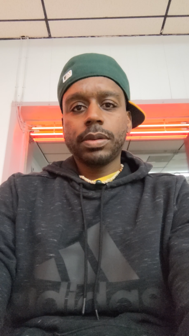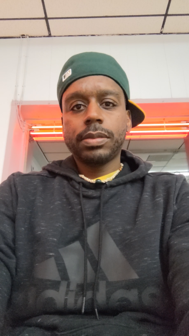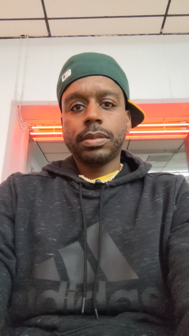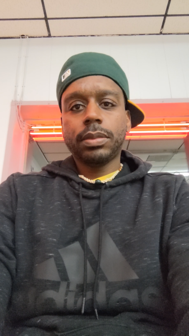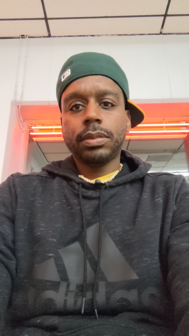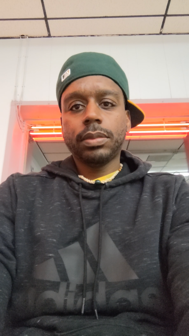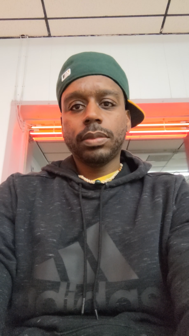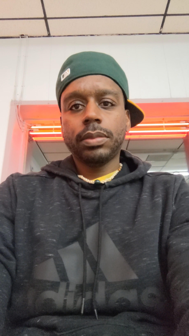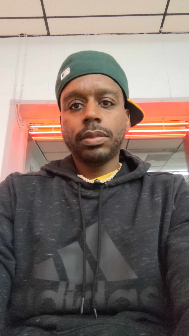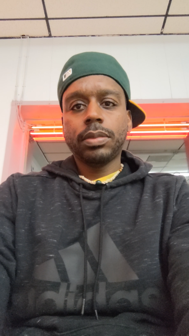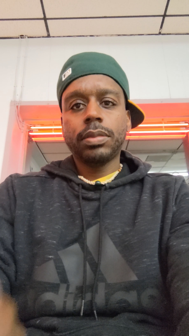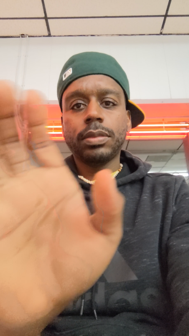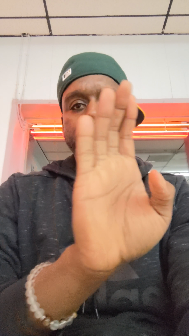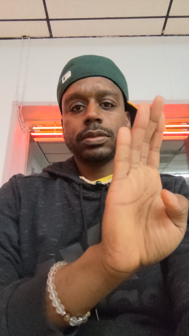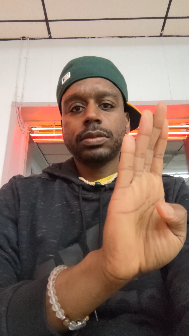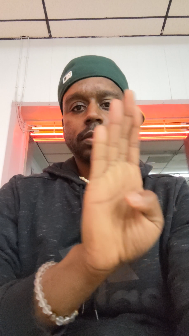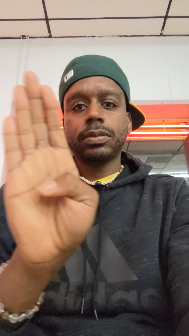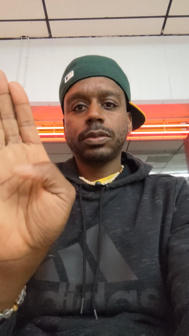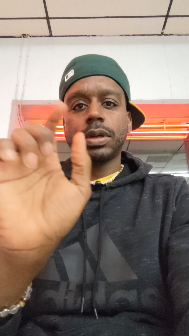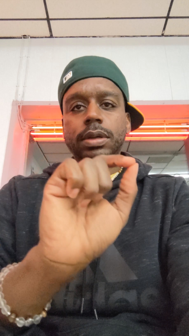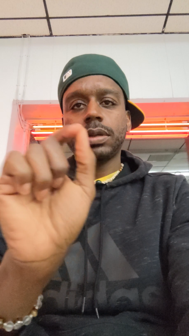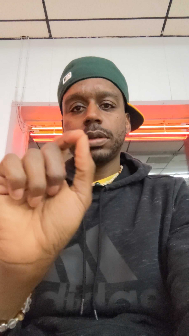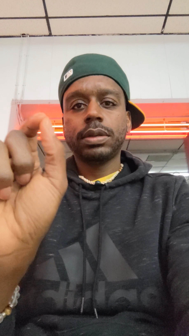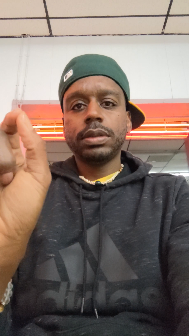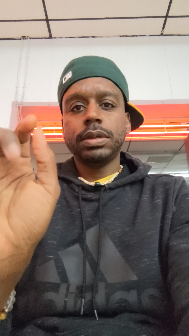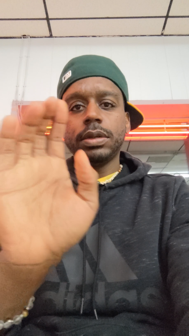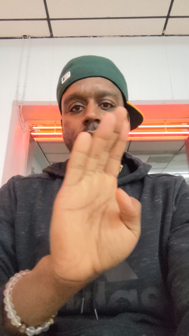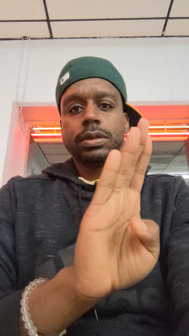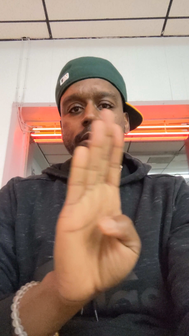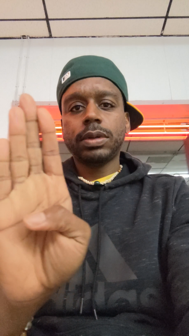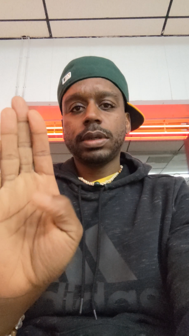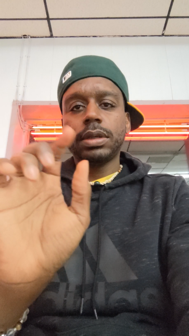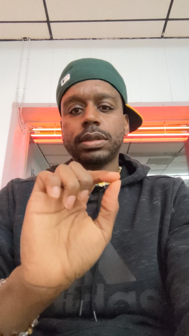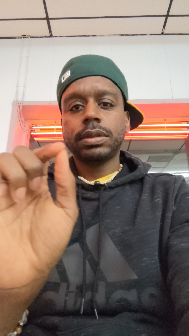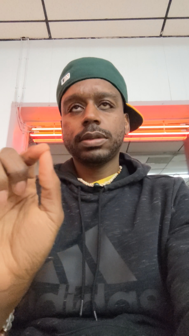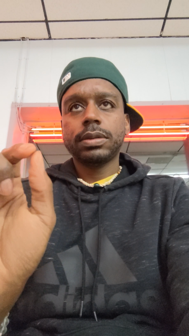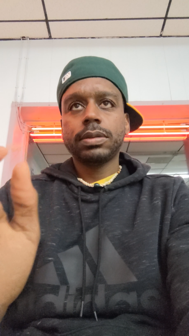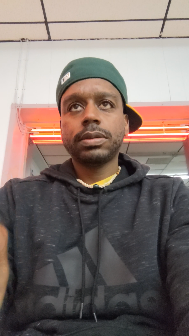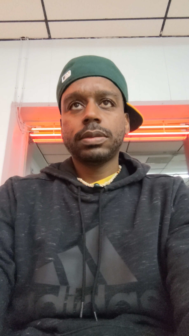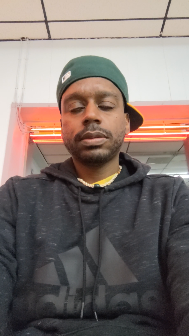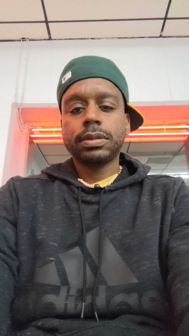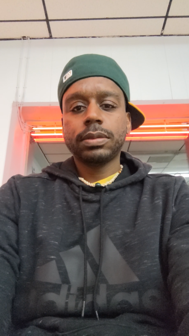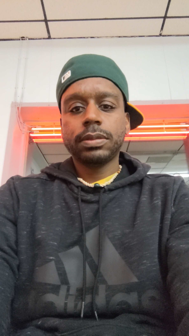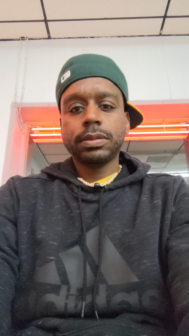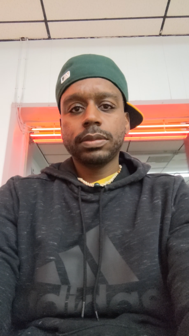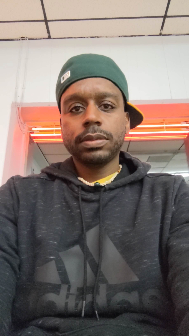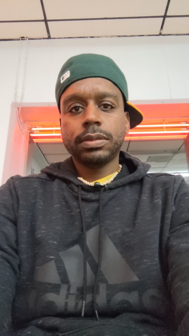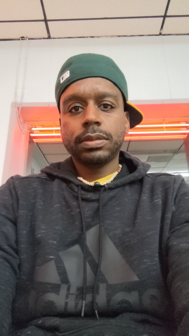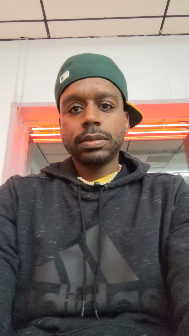chalk